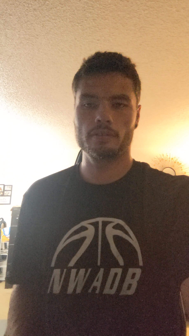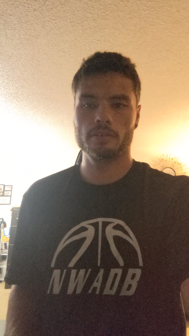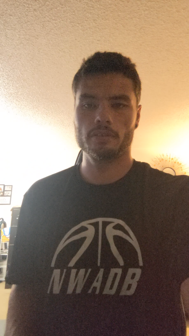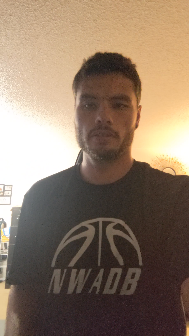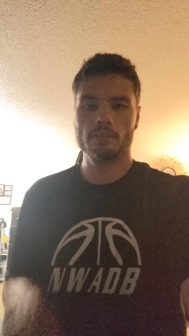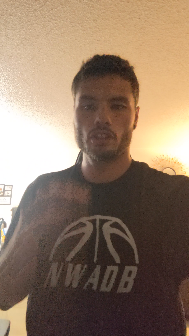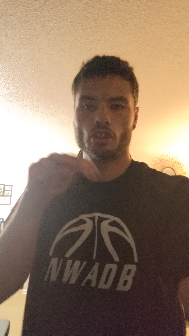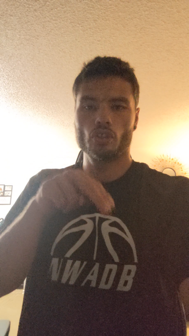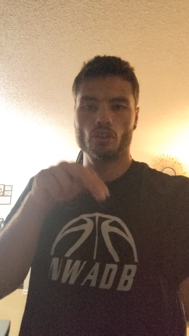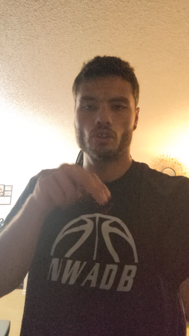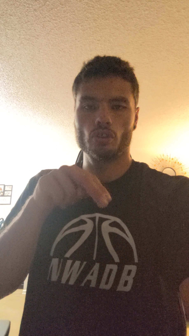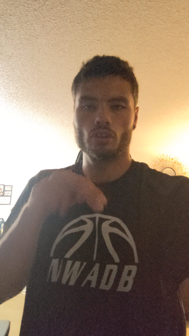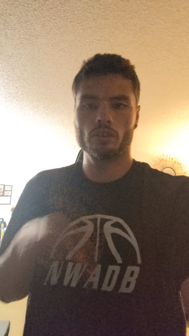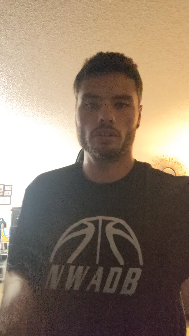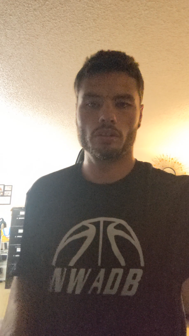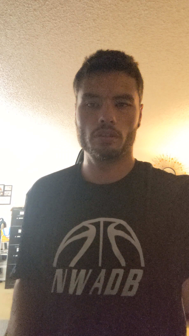nurse